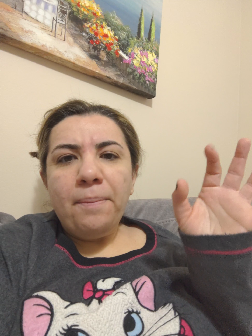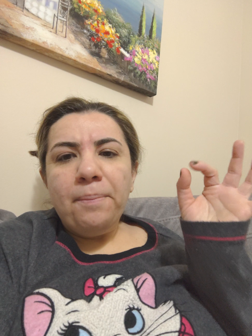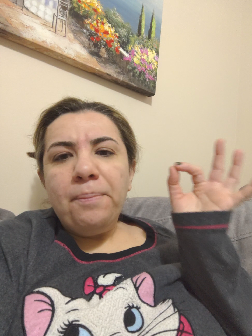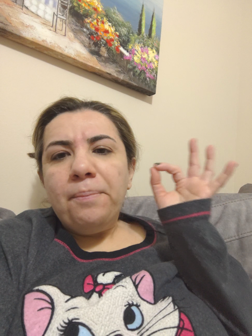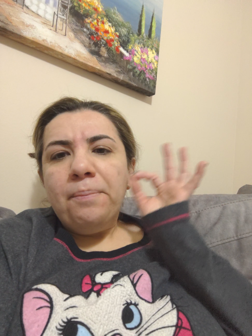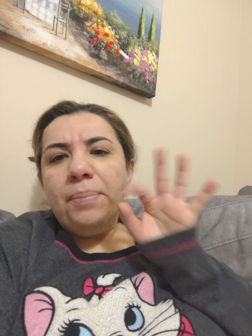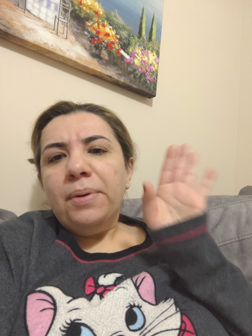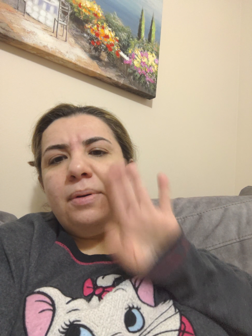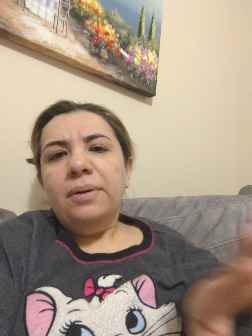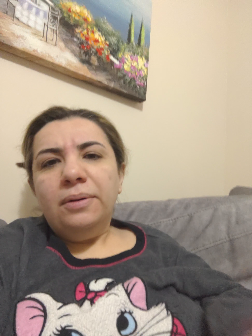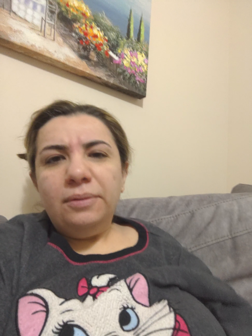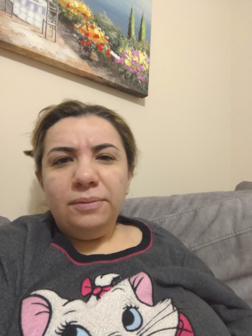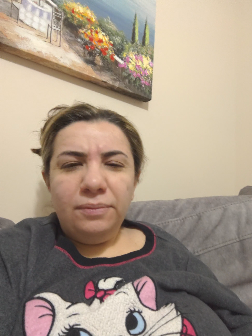bee